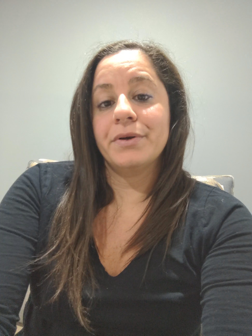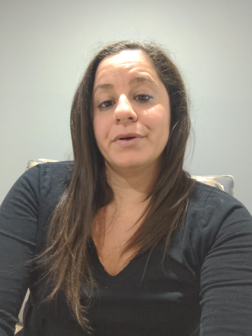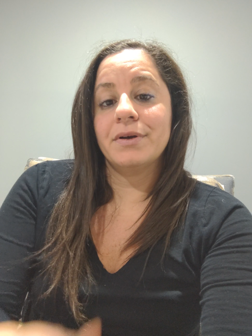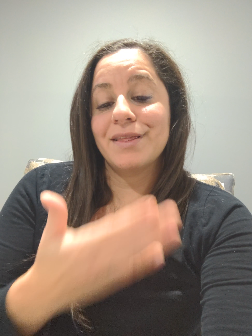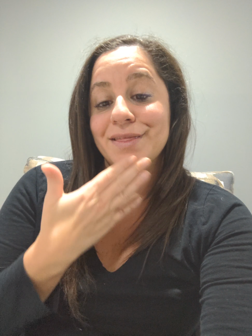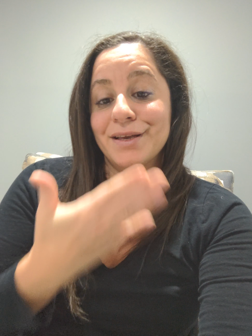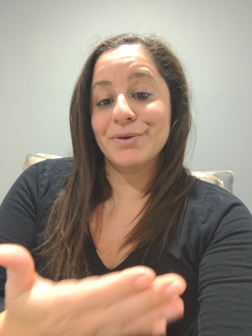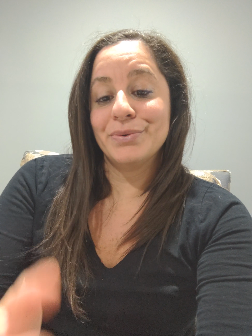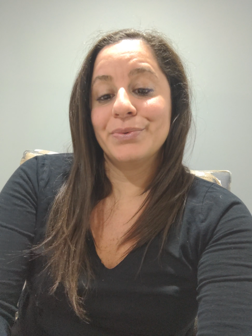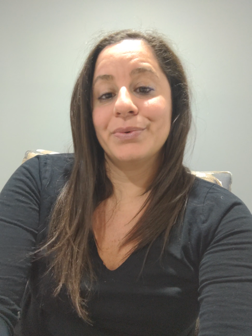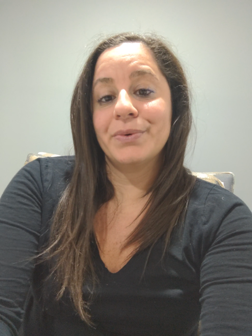thank you